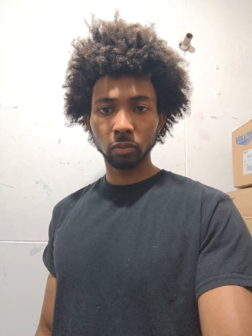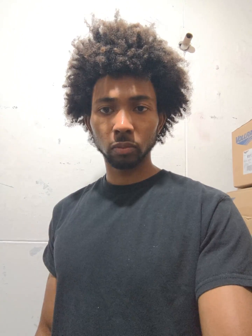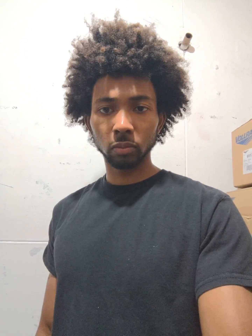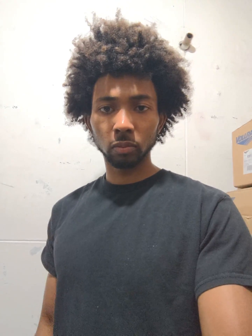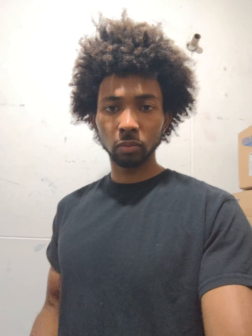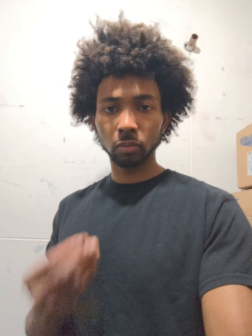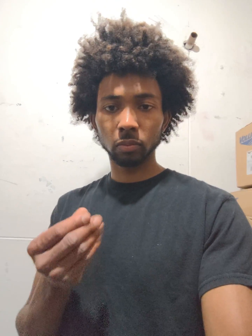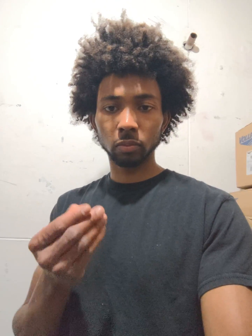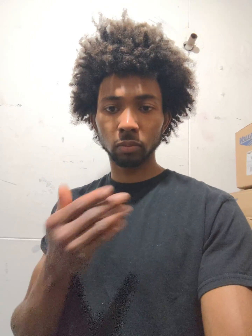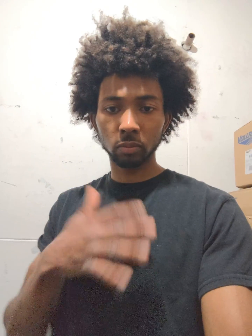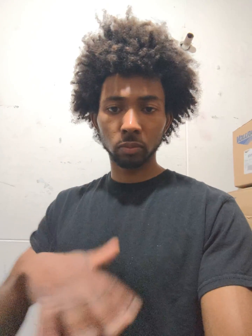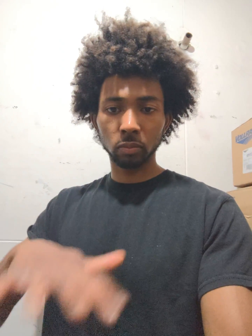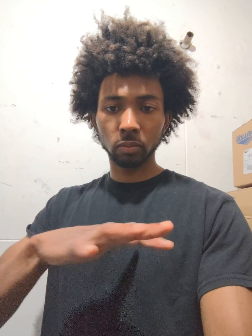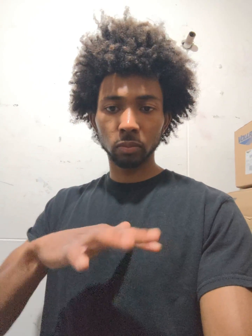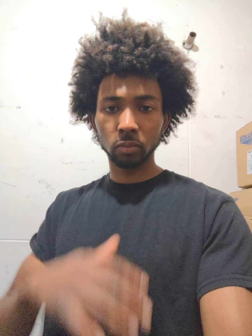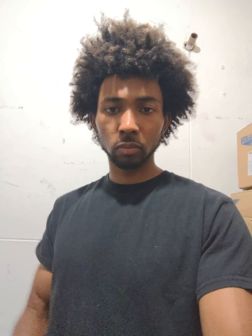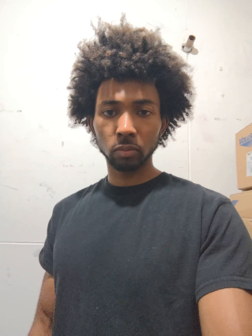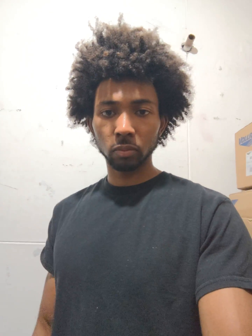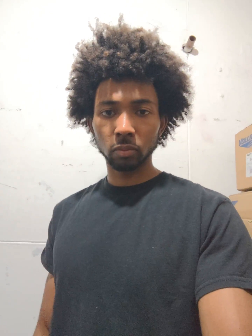garden